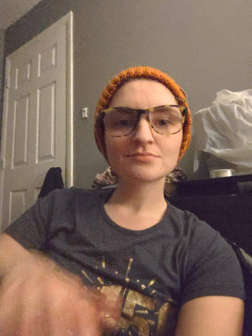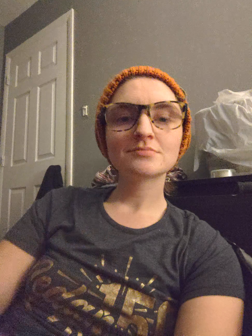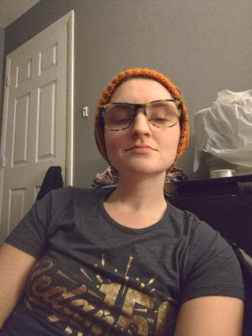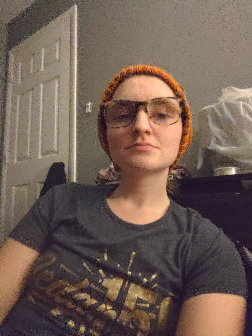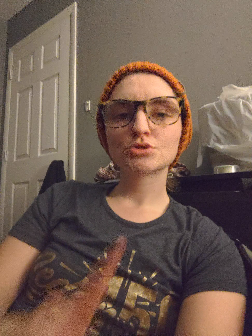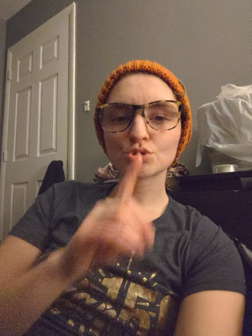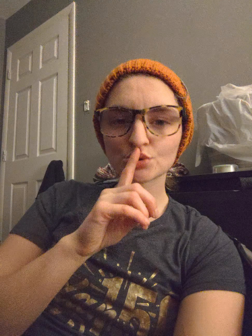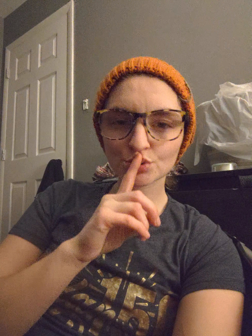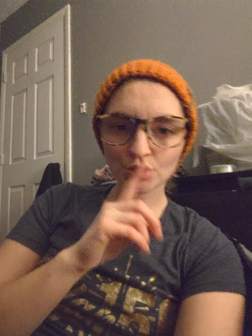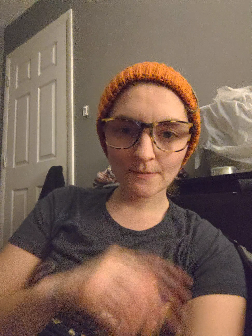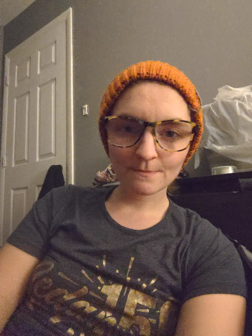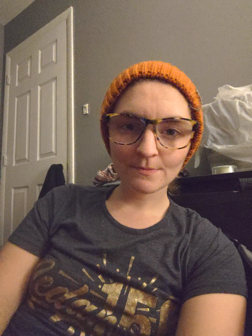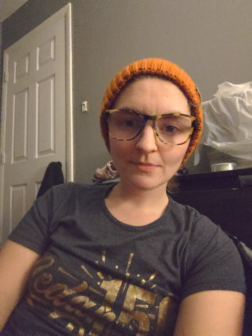shhh